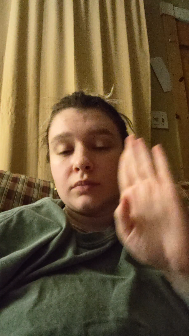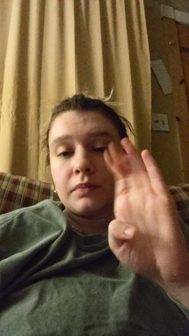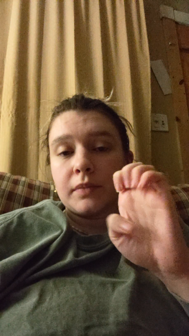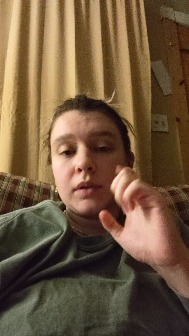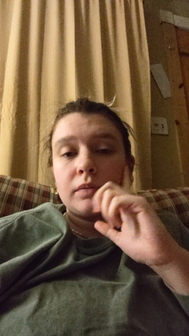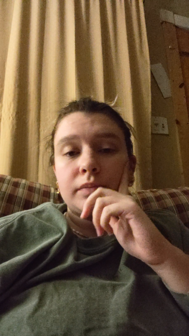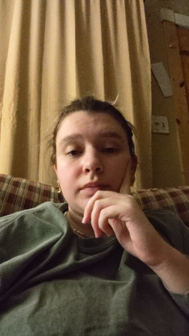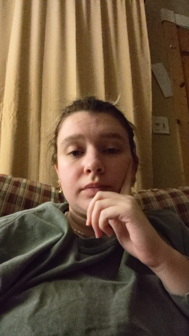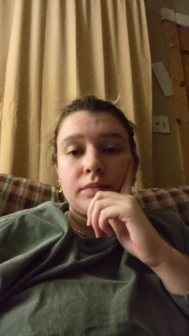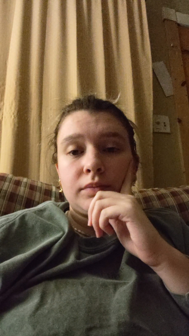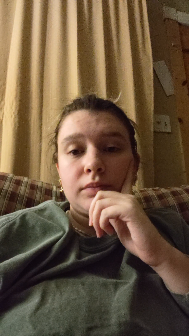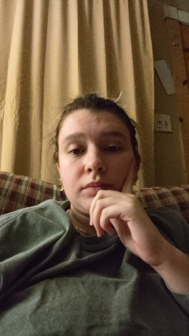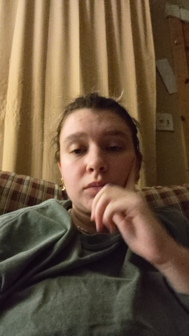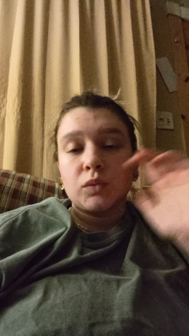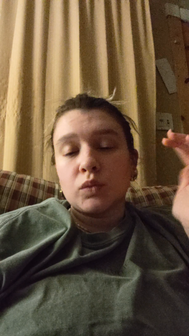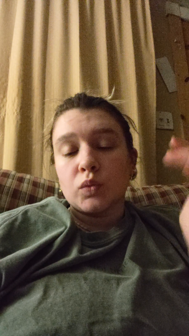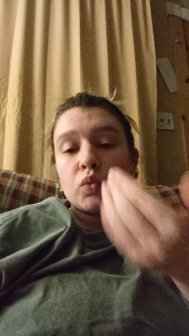new